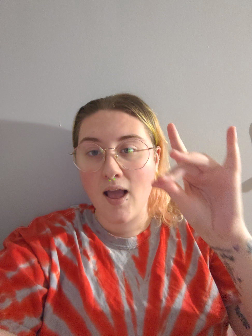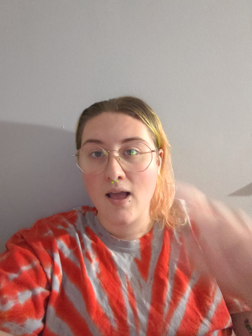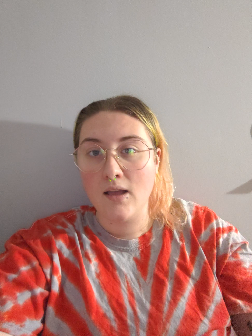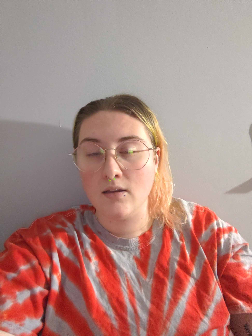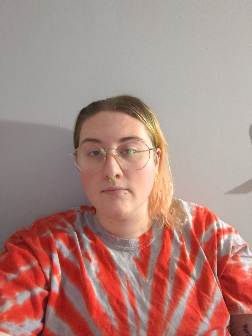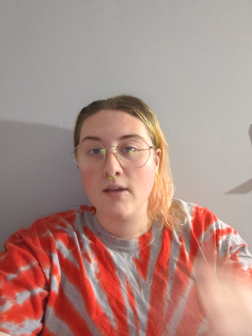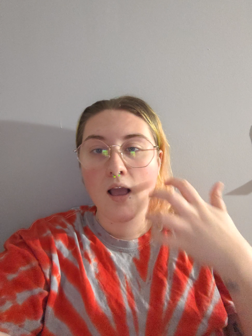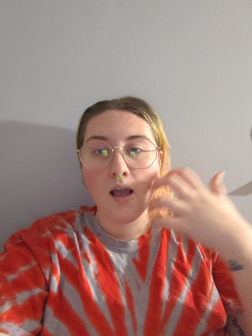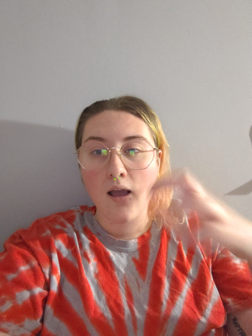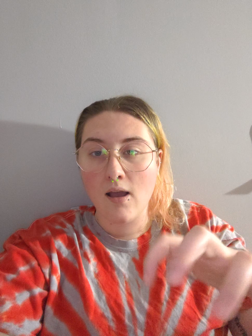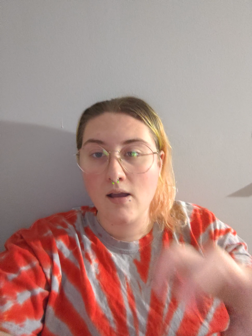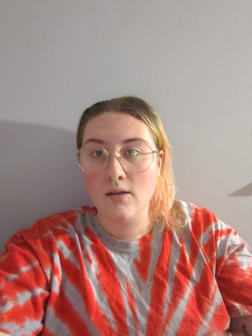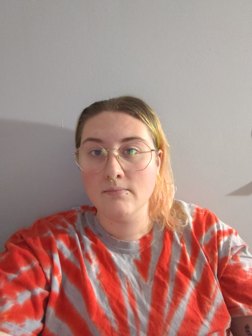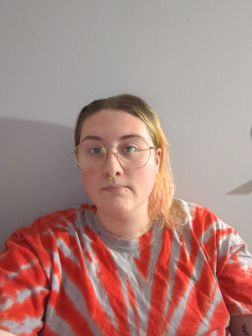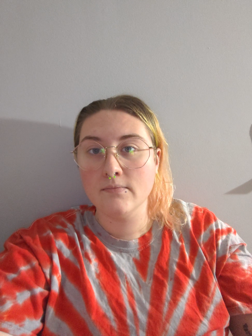hot